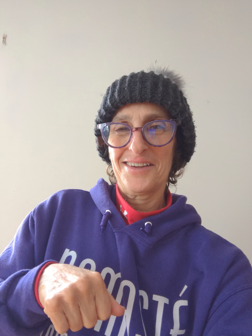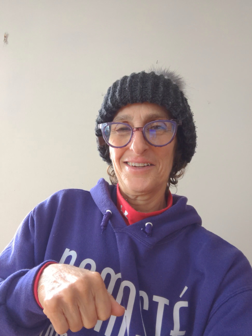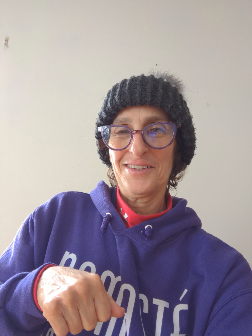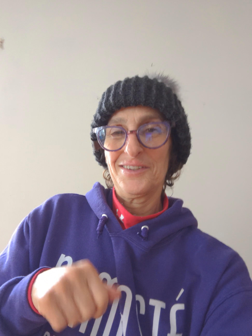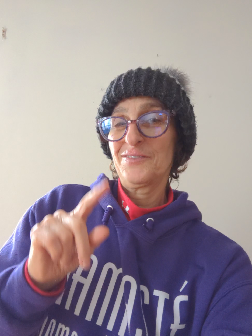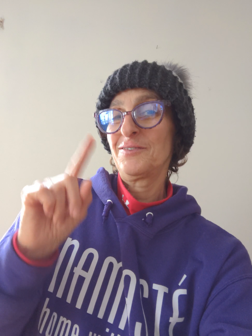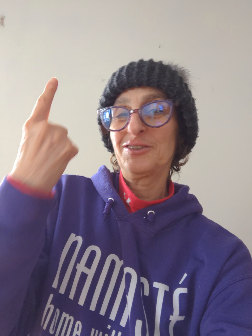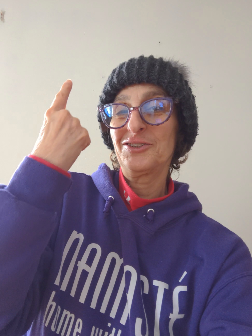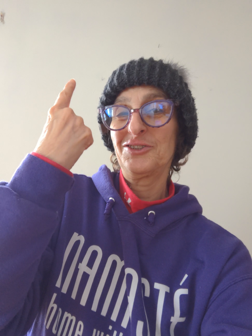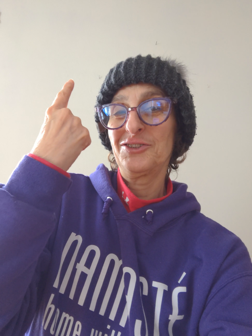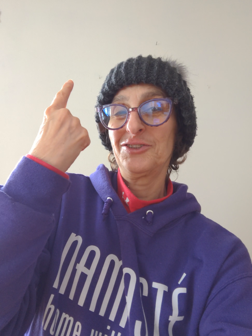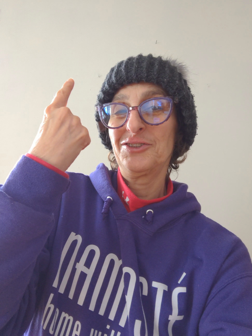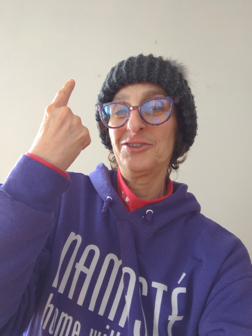first